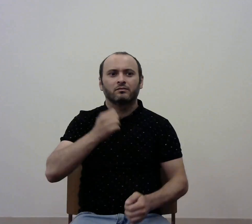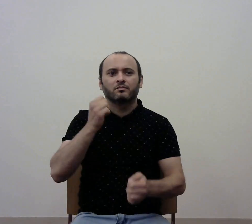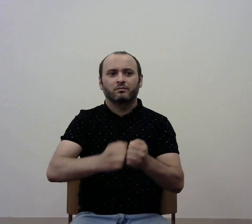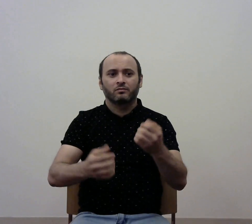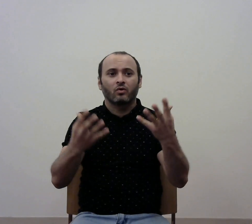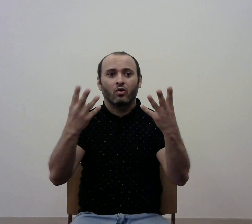hər gün